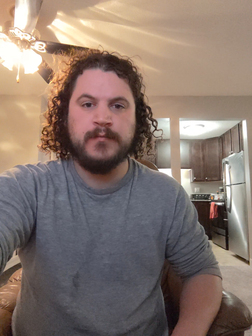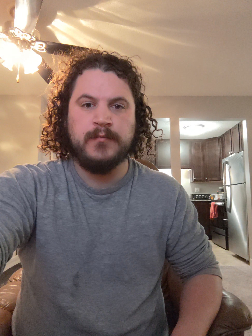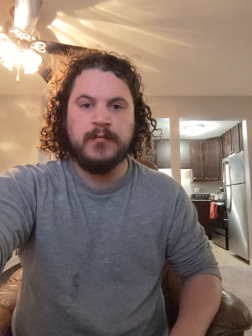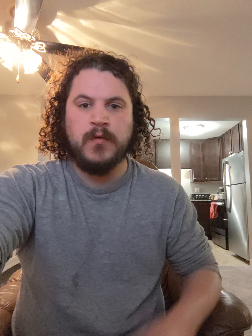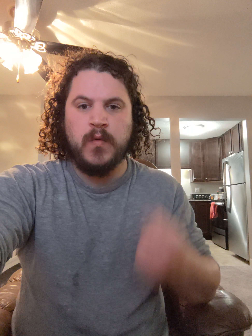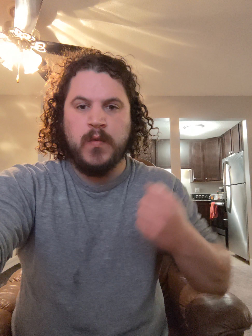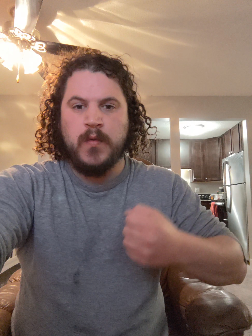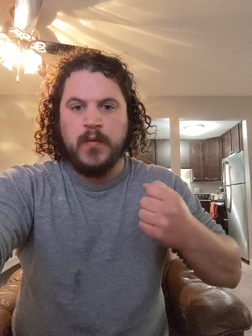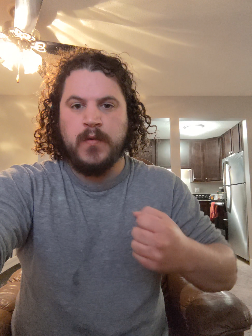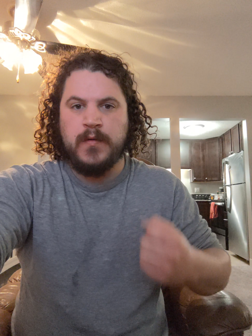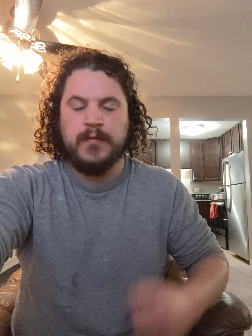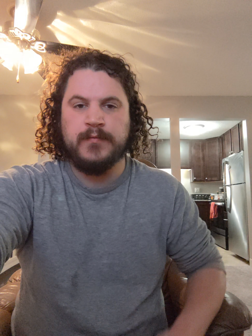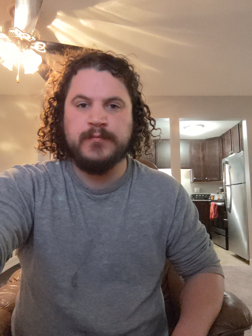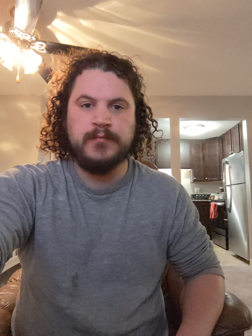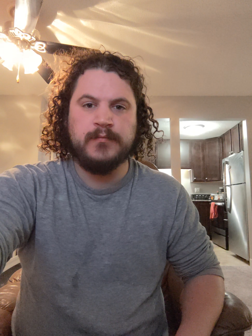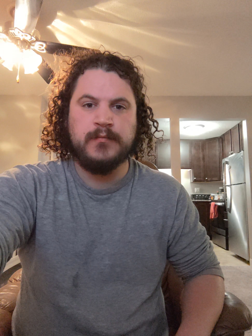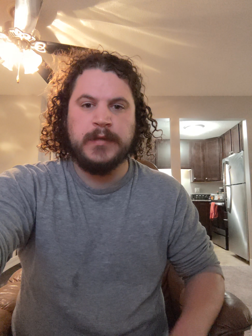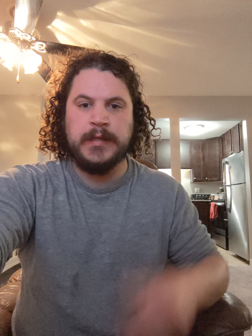car